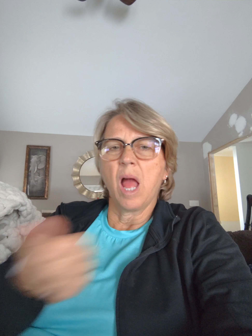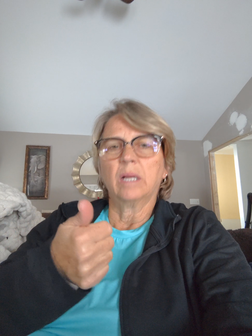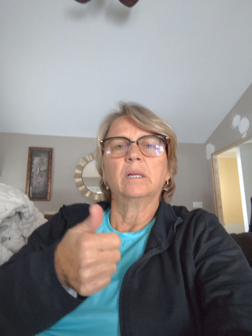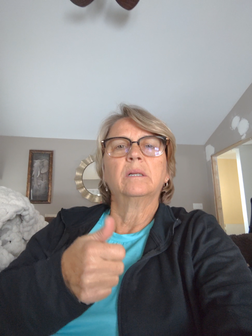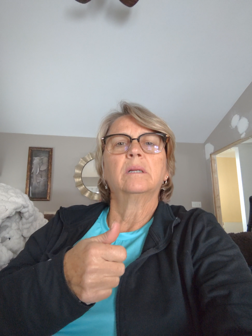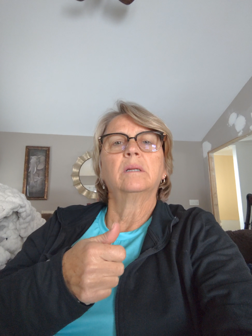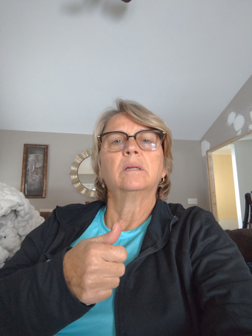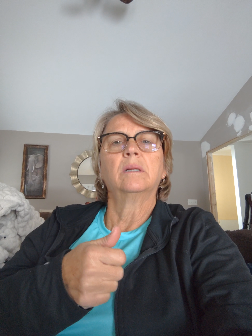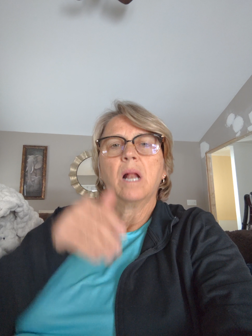hide